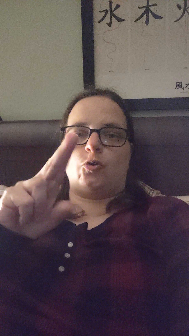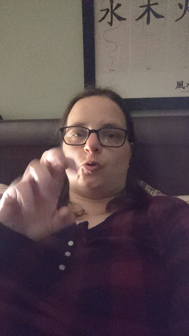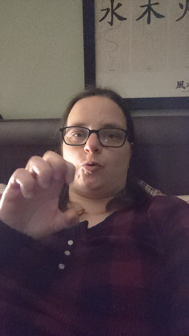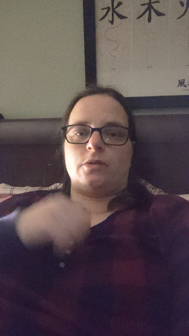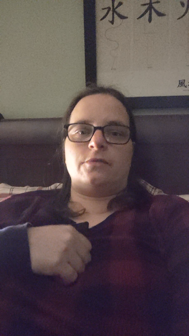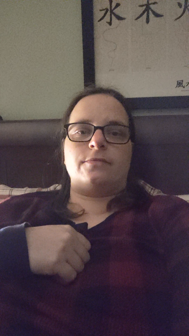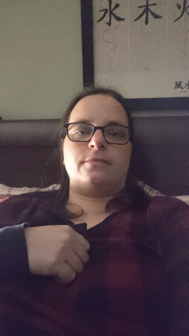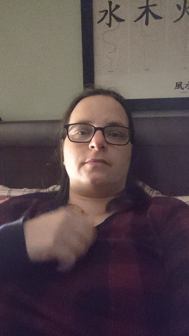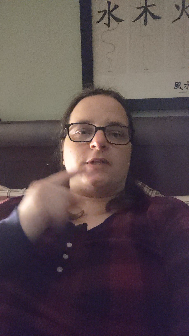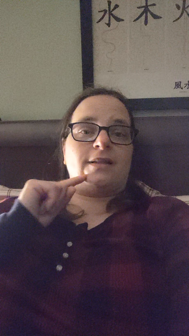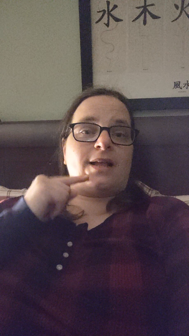candy